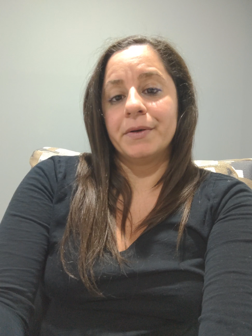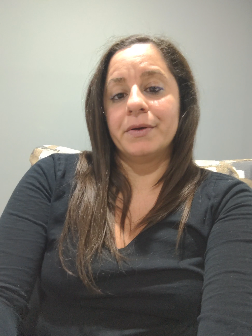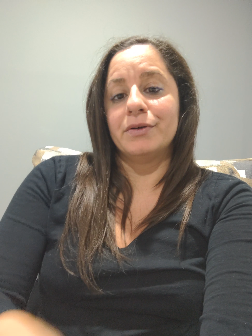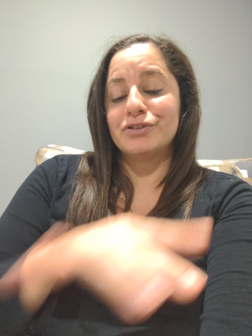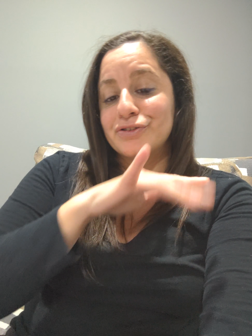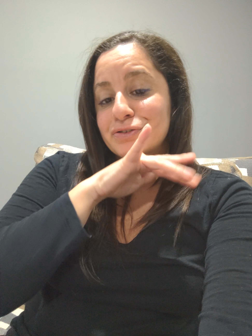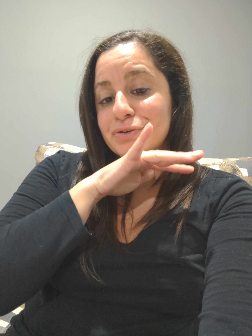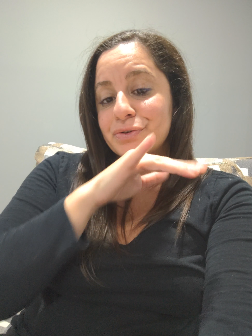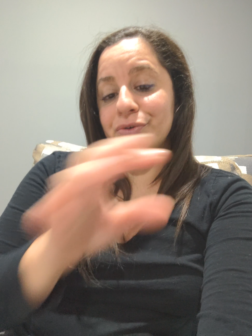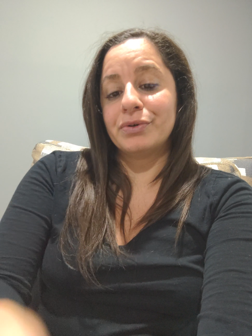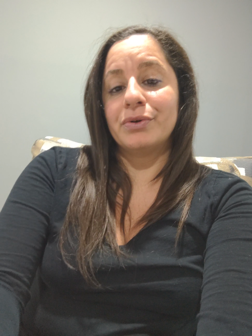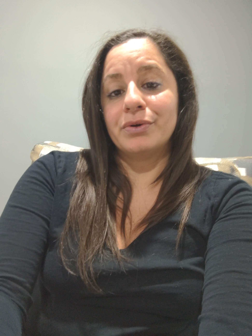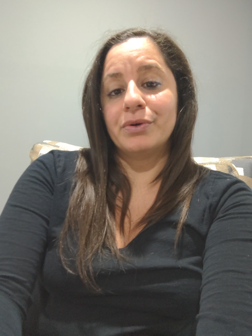dirty